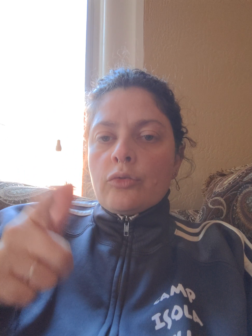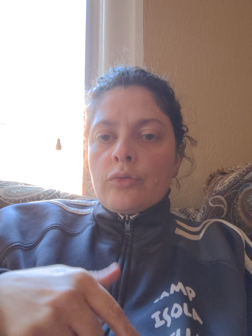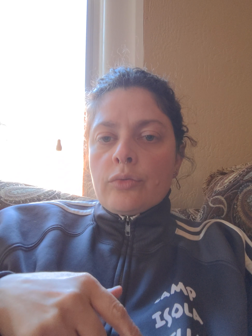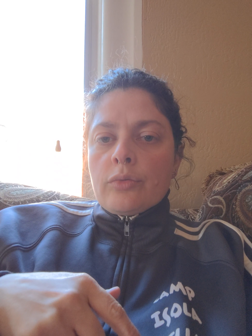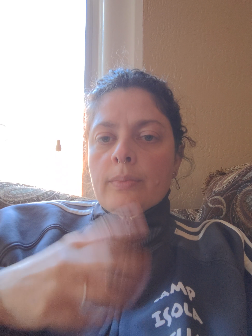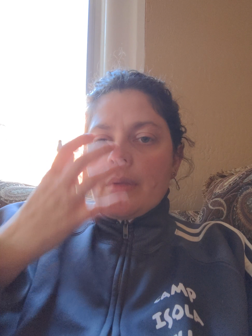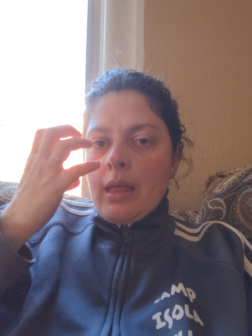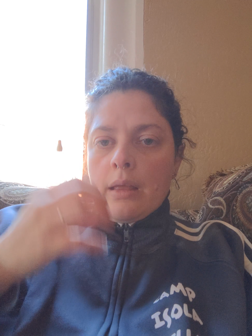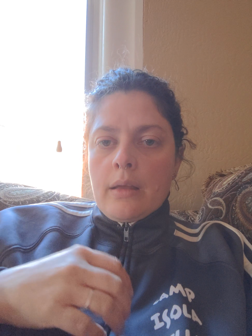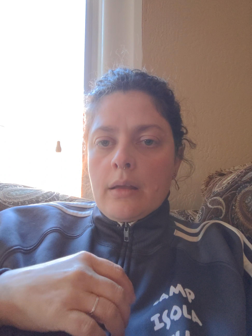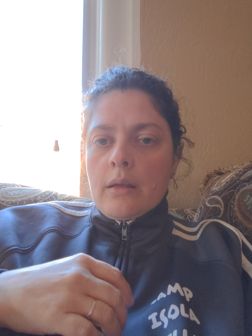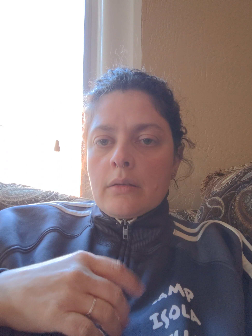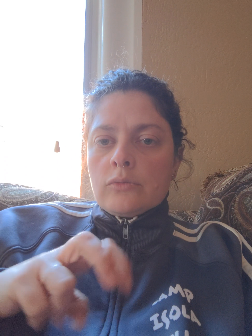mad